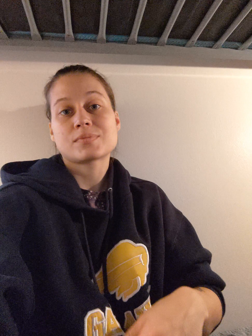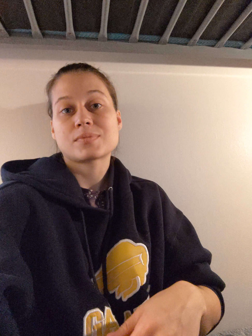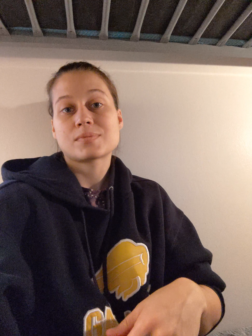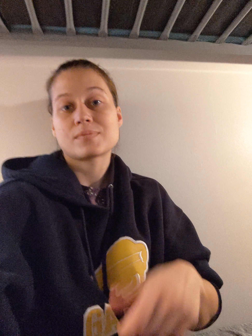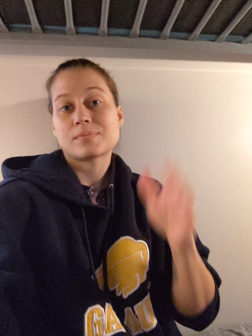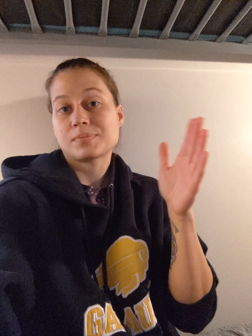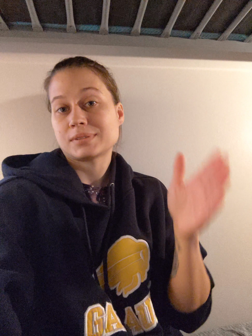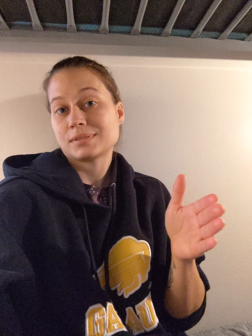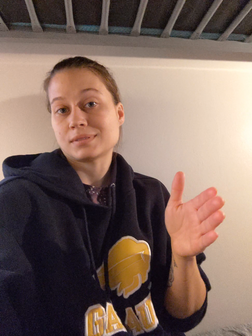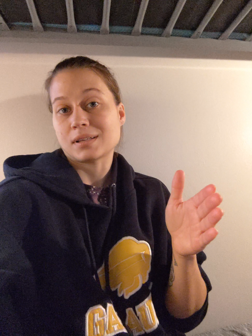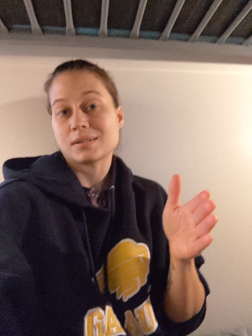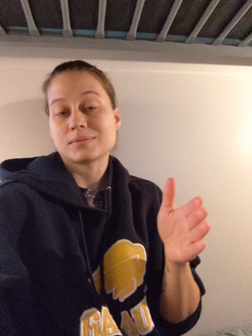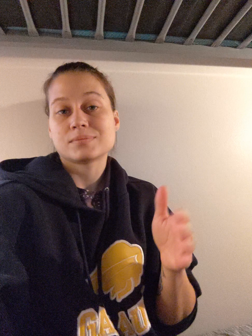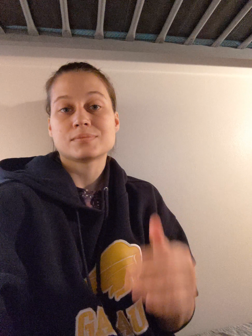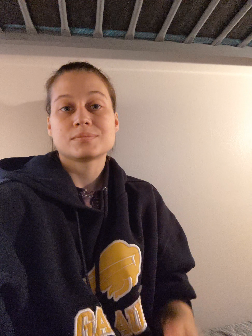beside